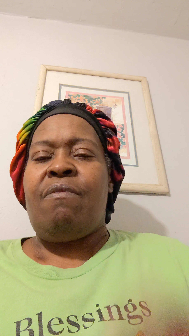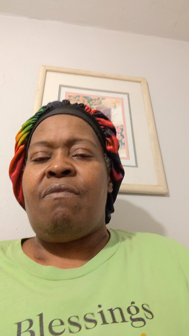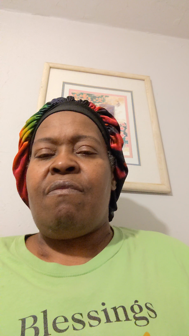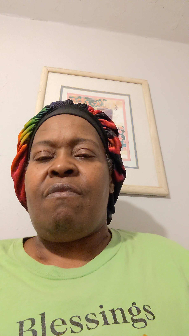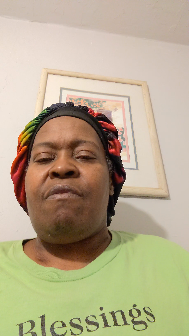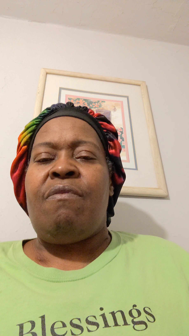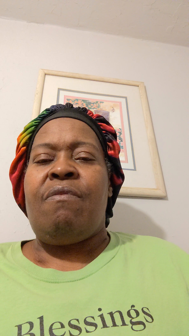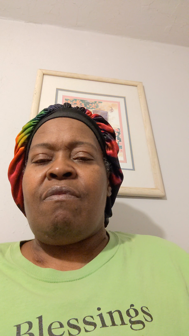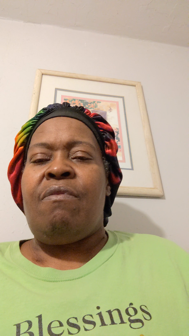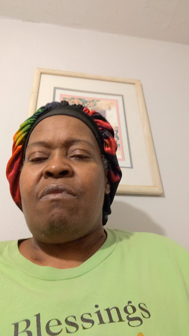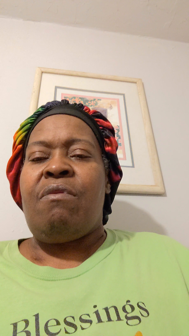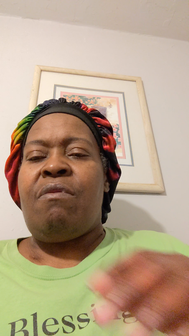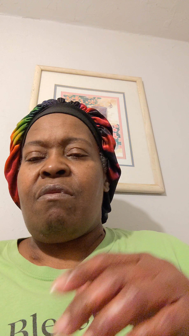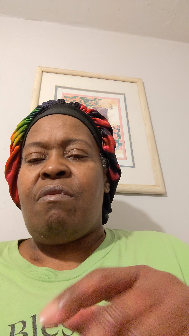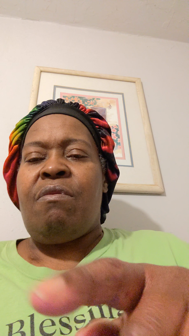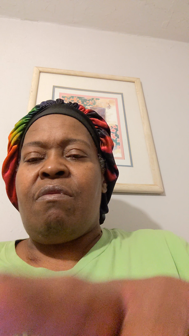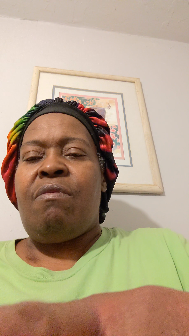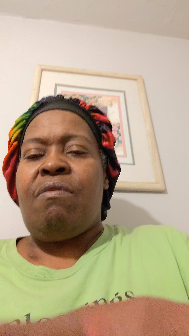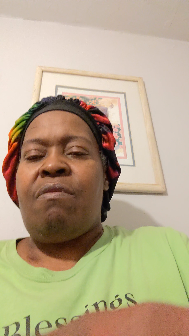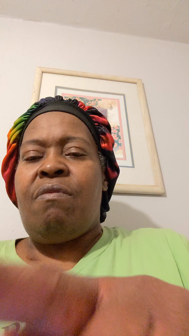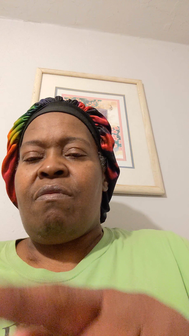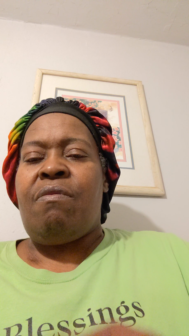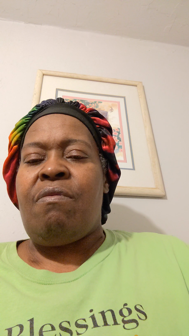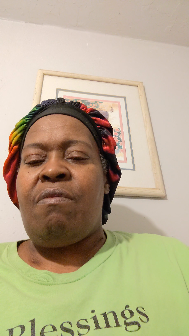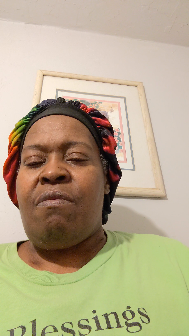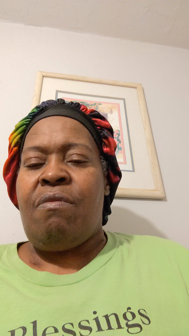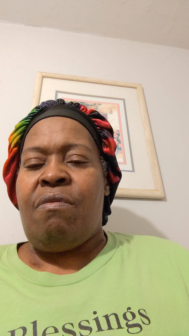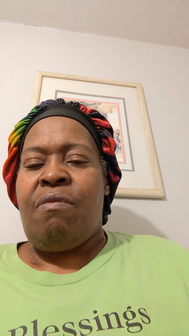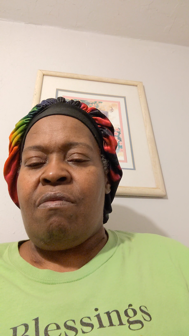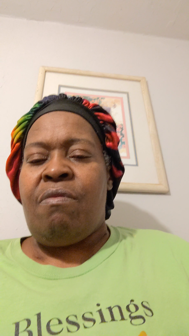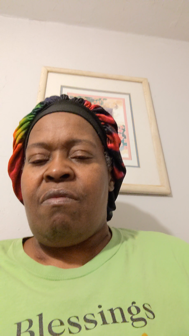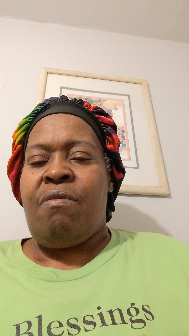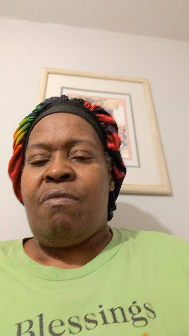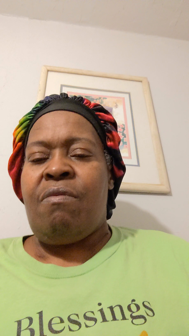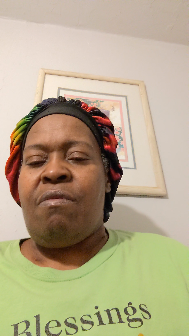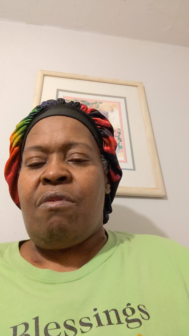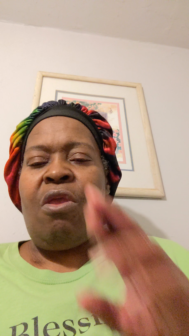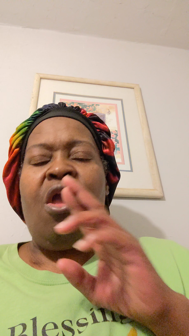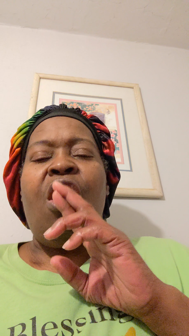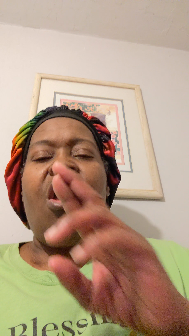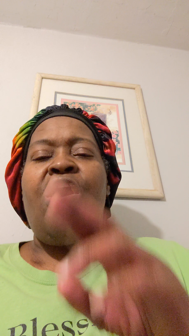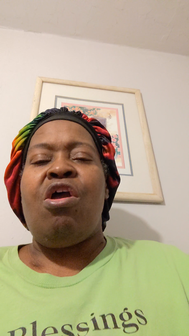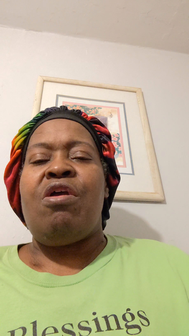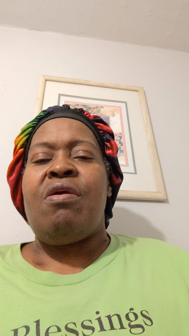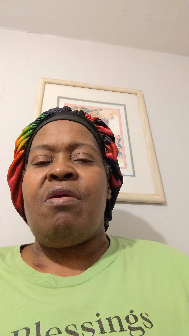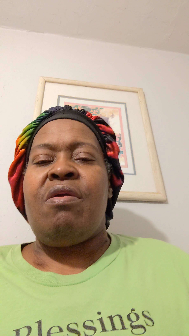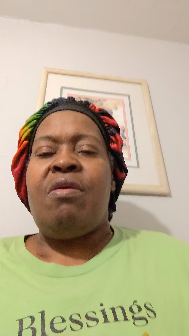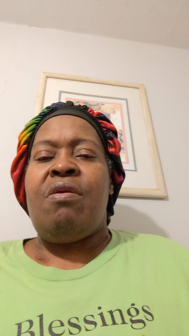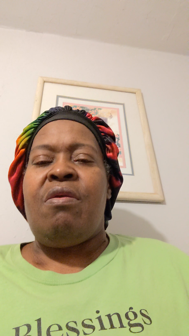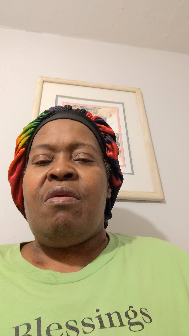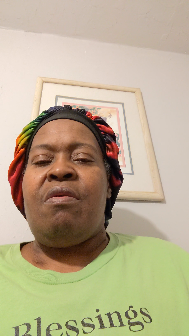are